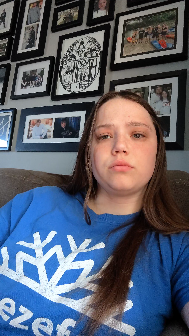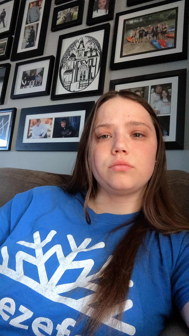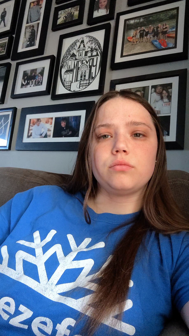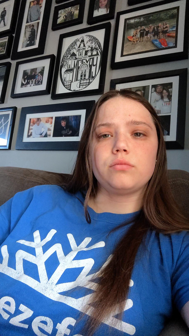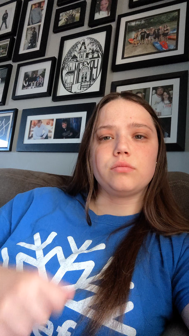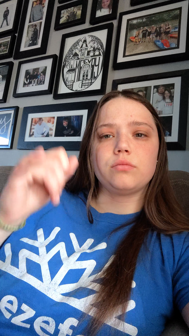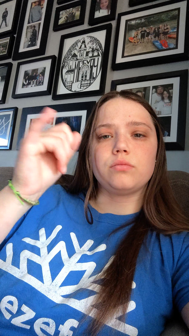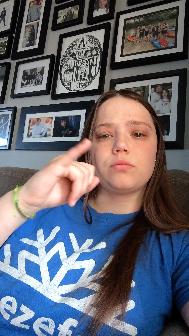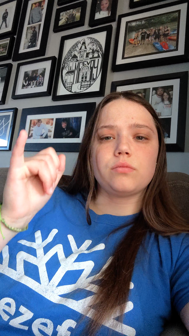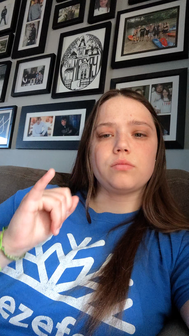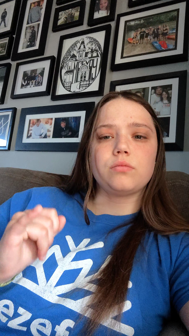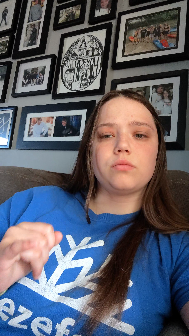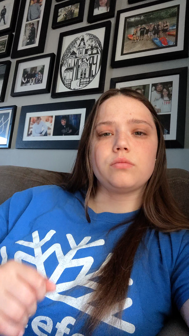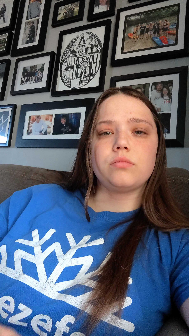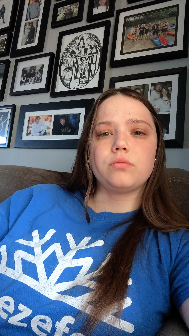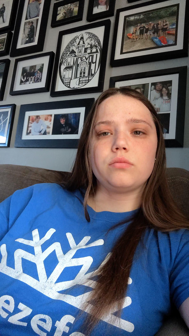draw